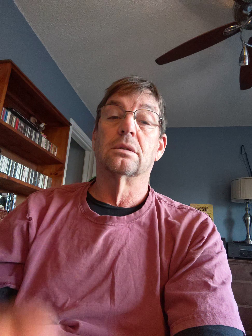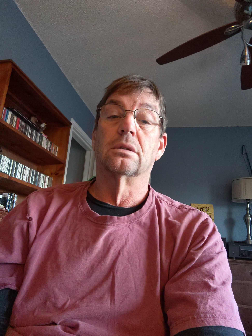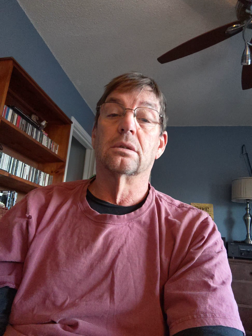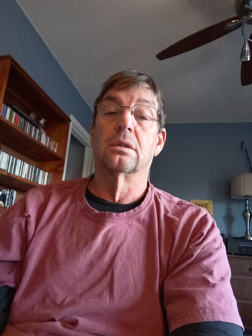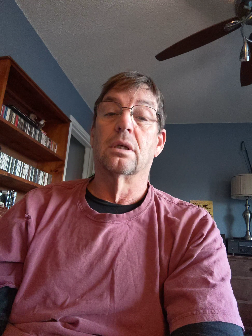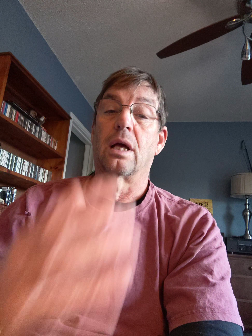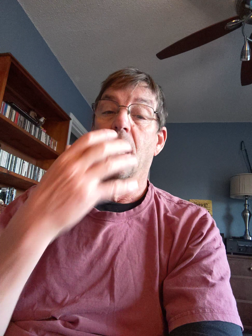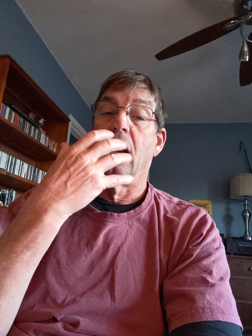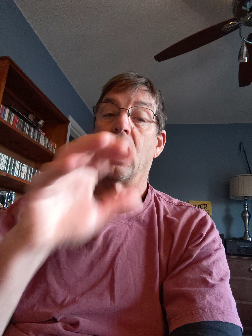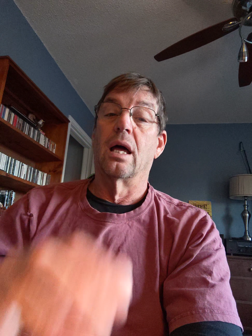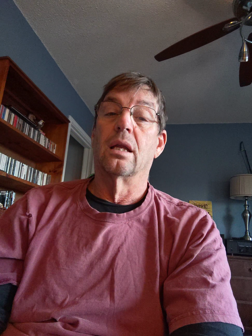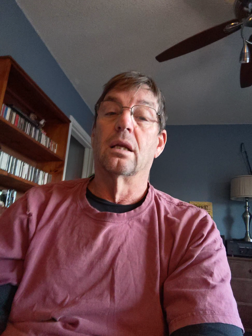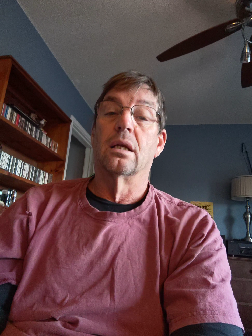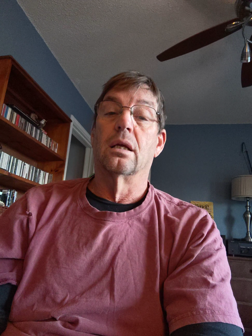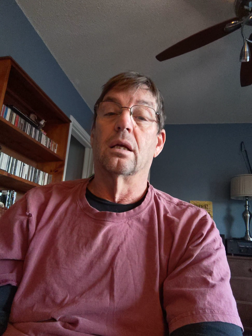hot